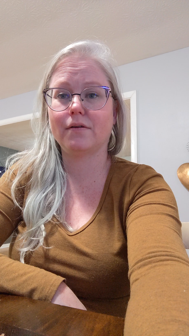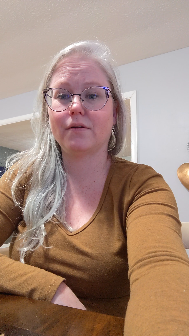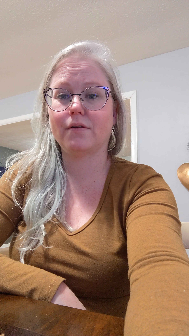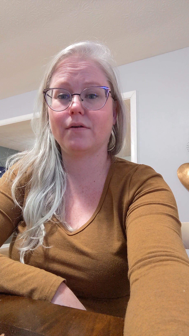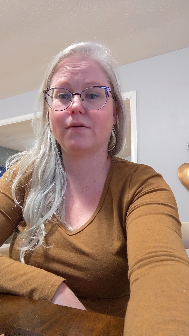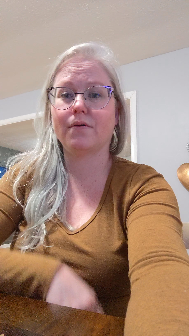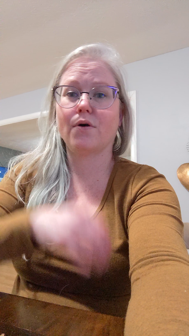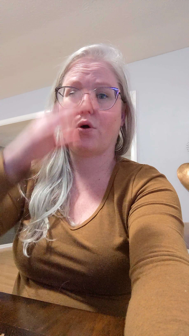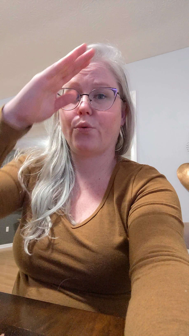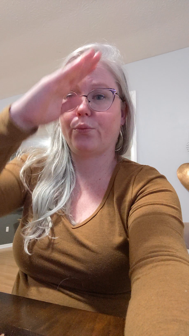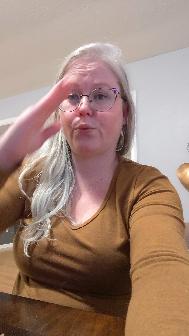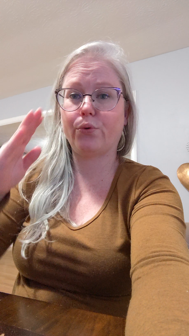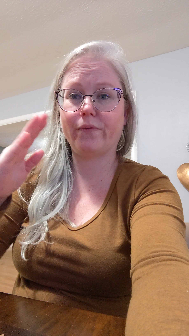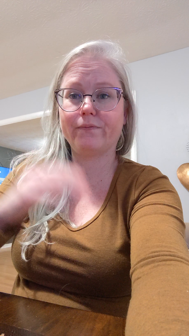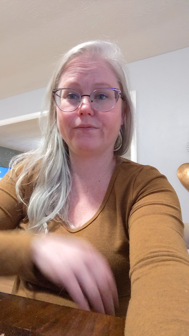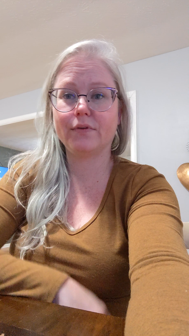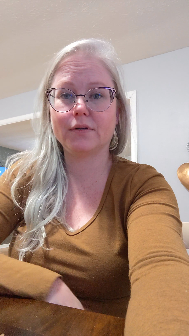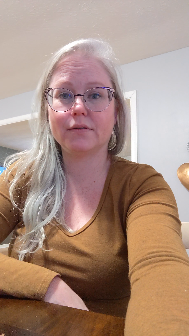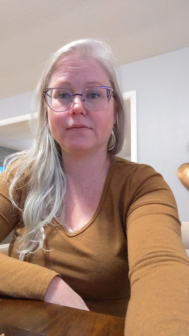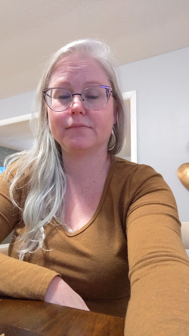roof